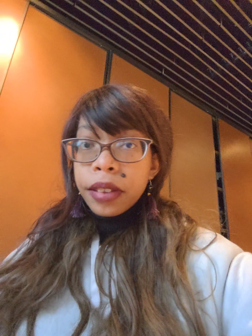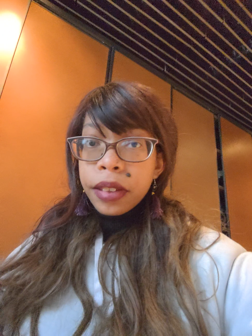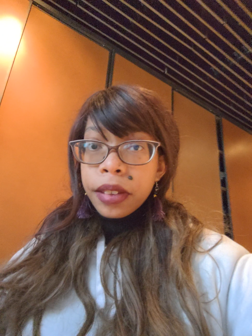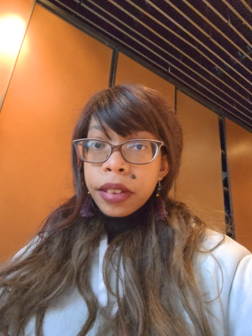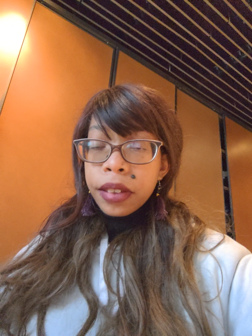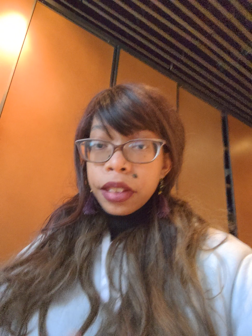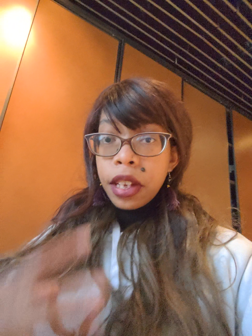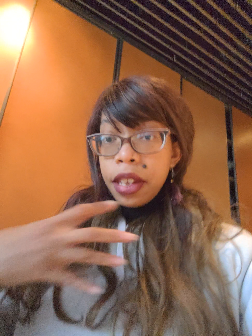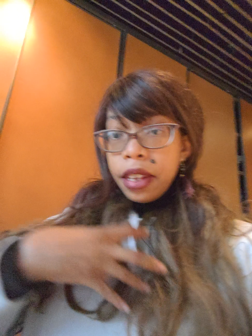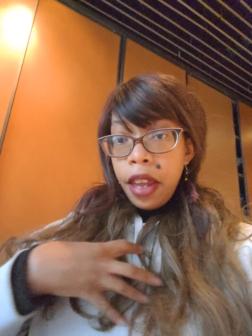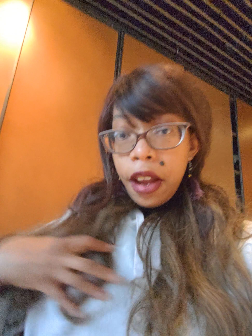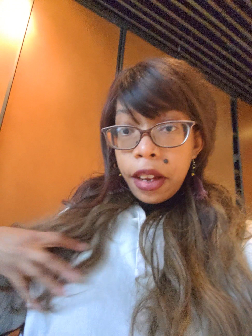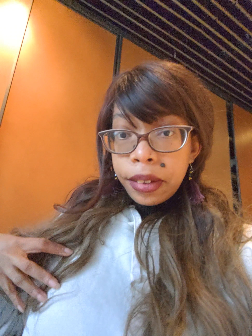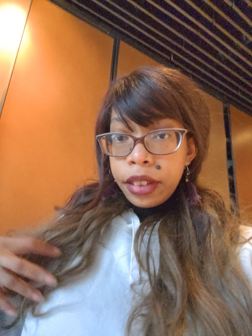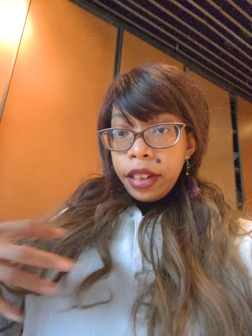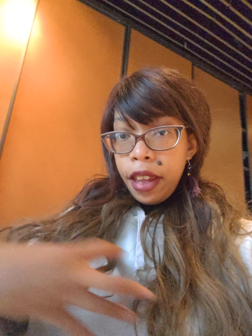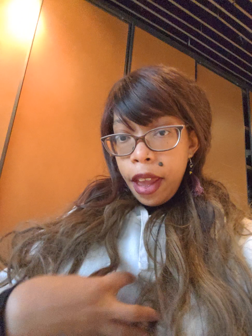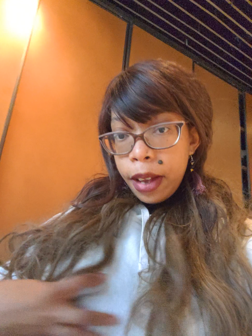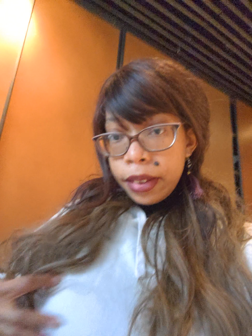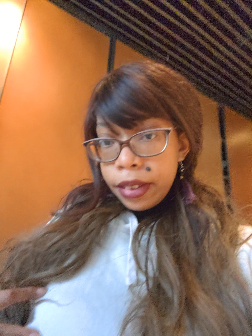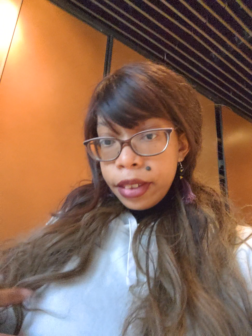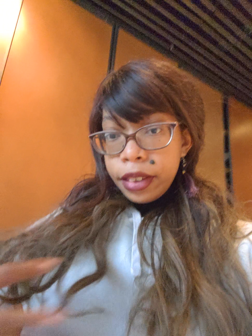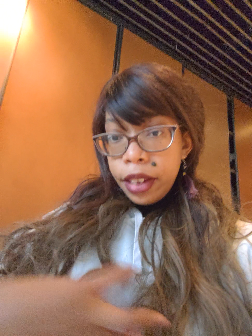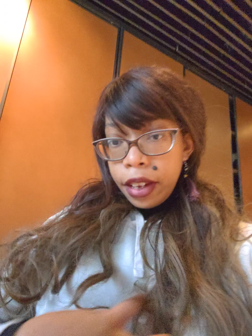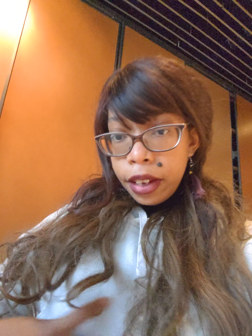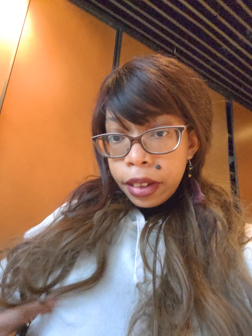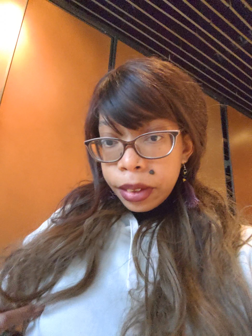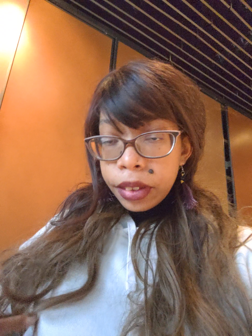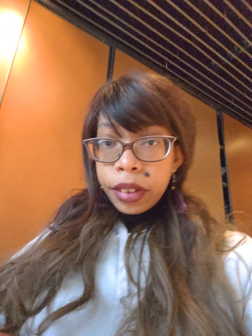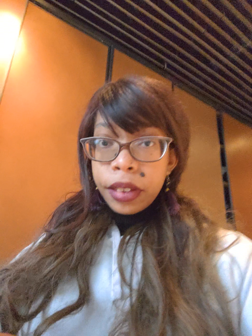zebra